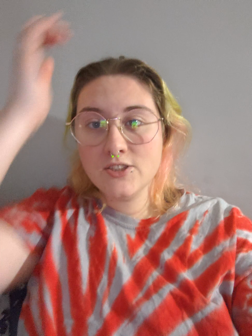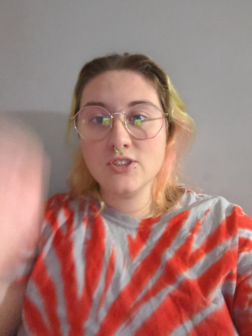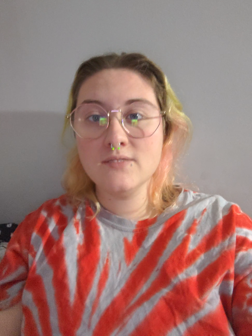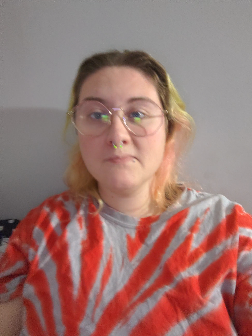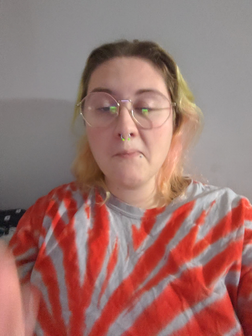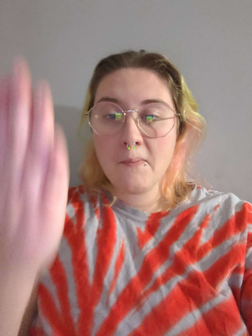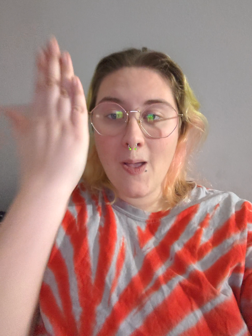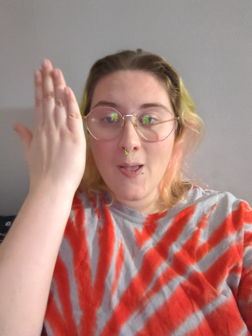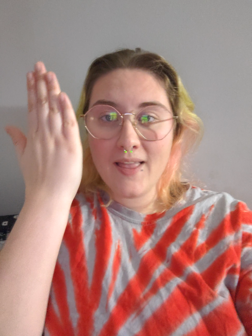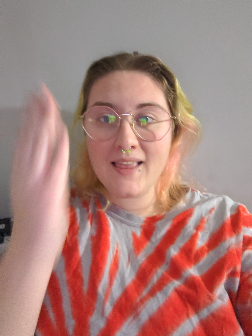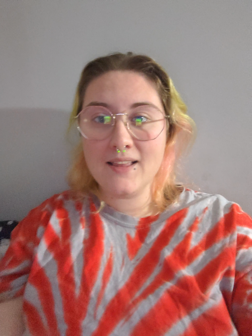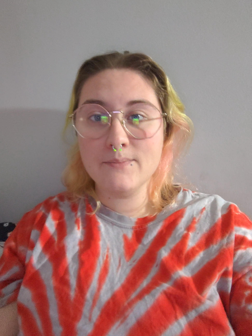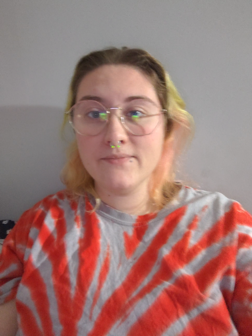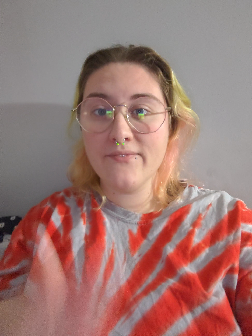morning